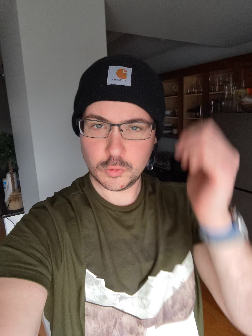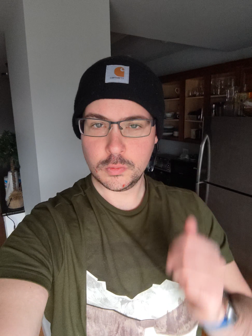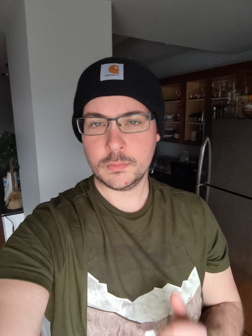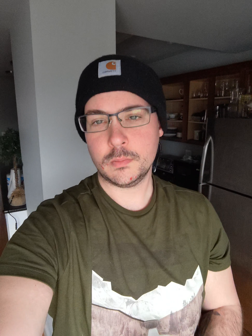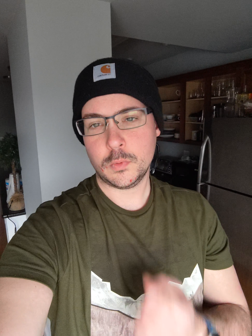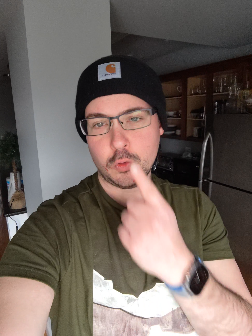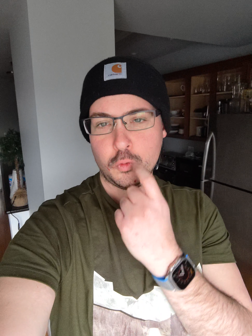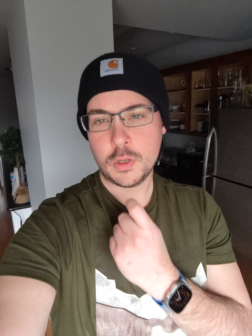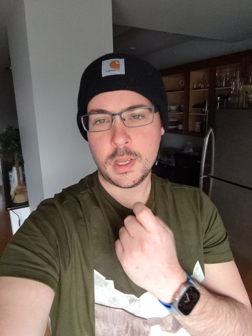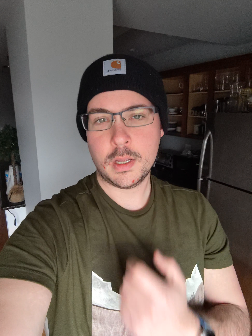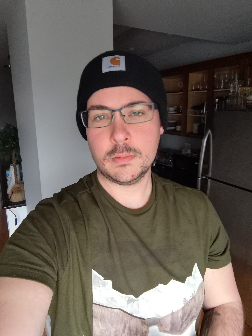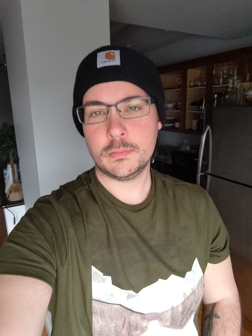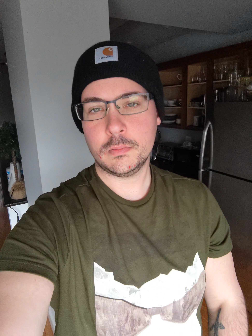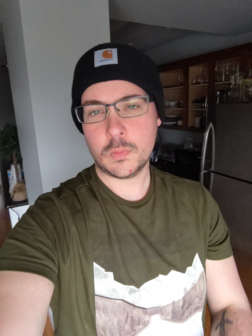red